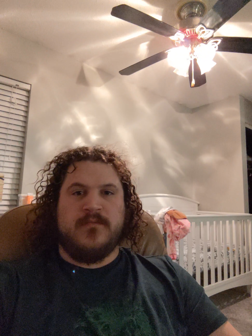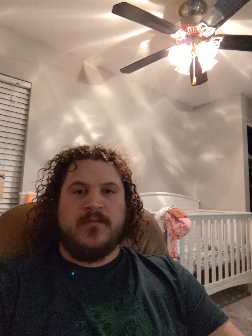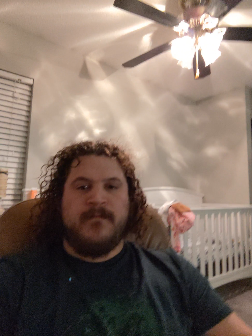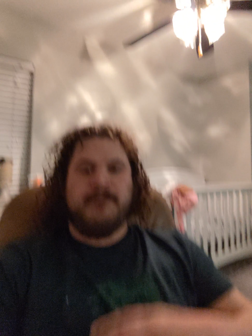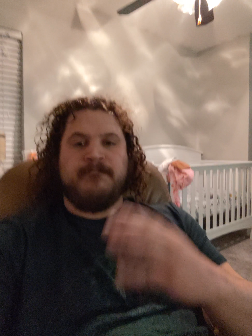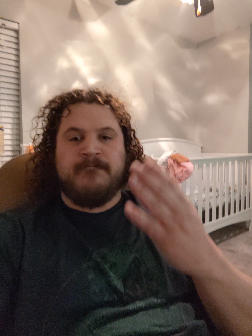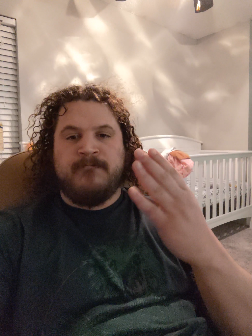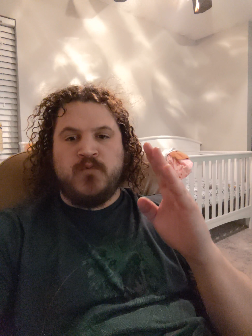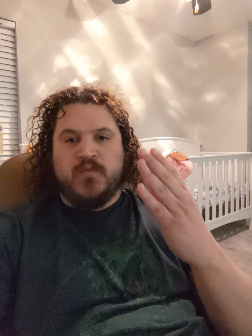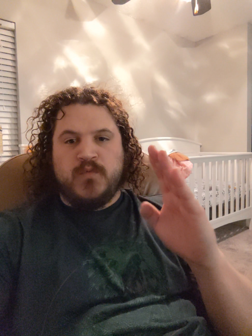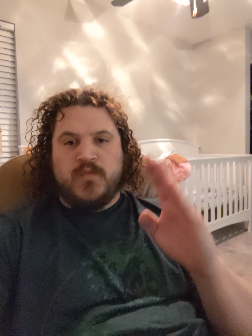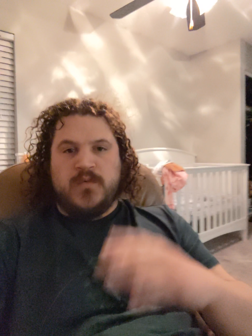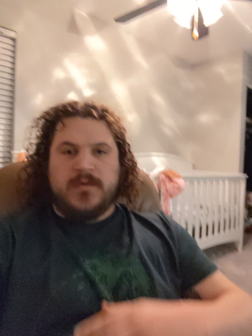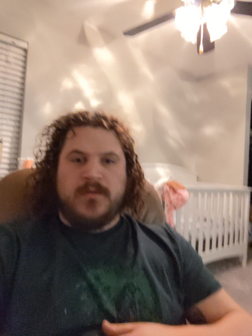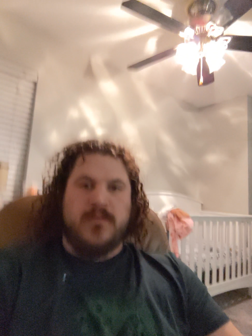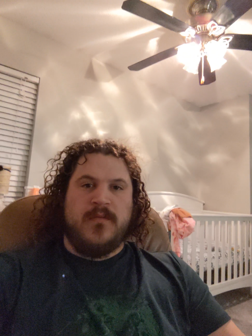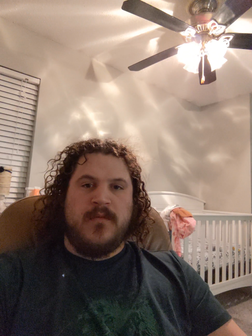blue